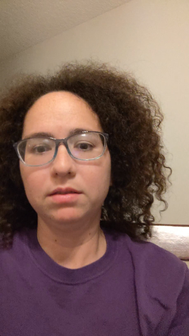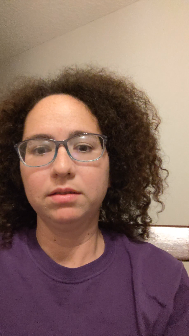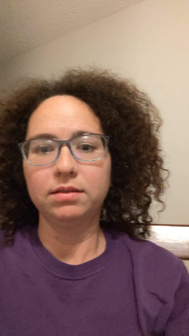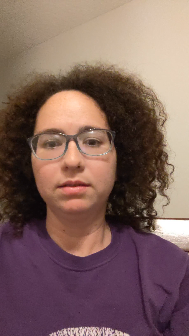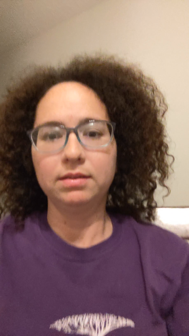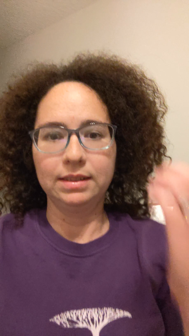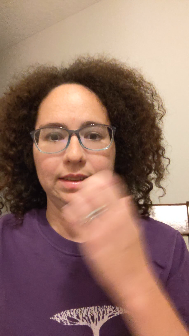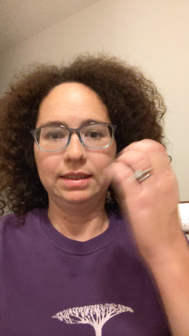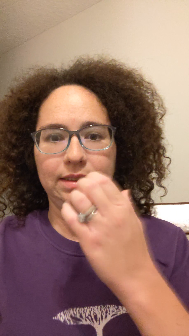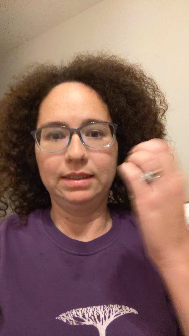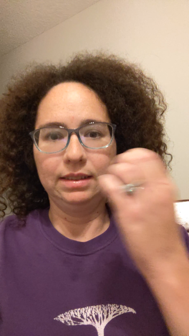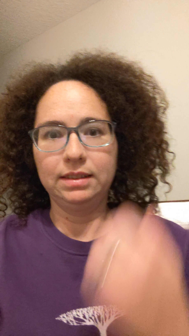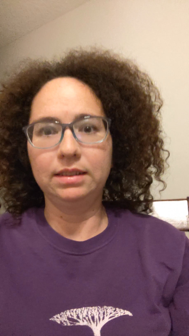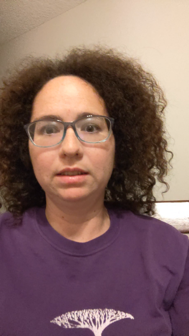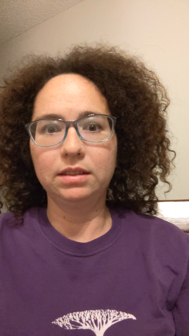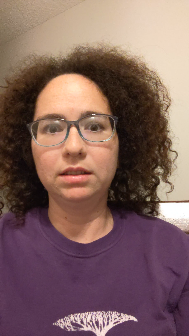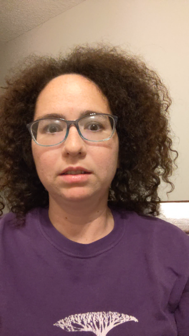shake